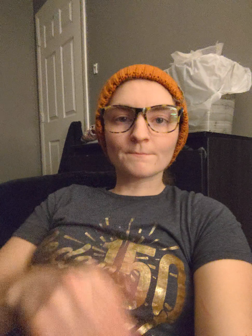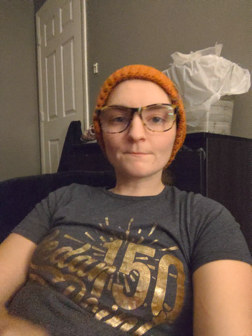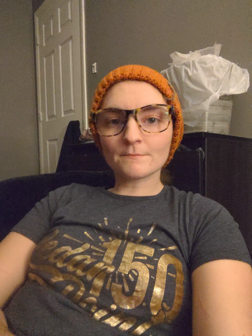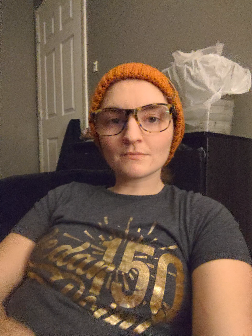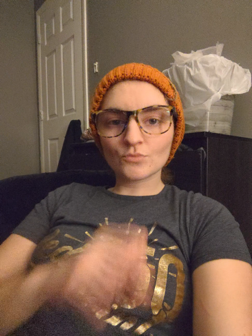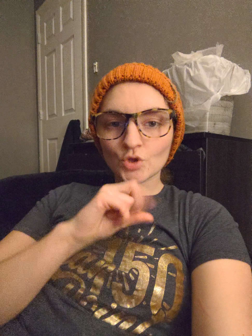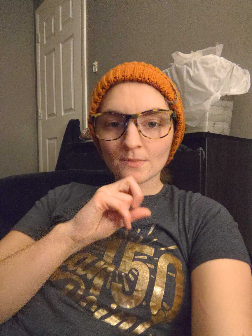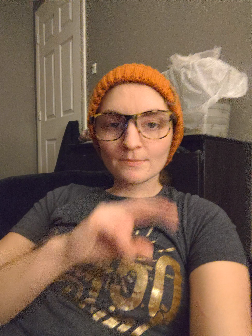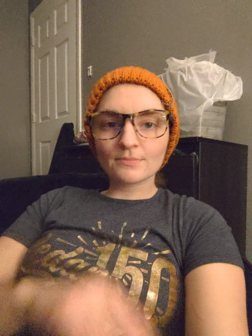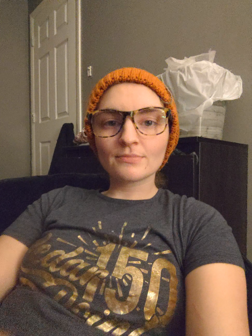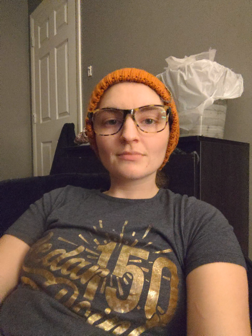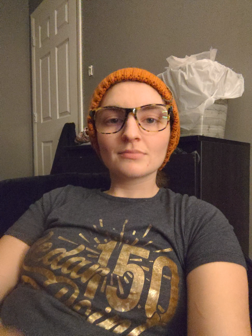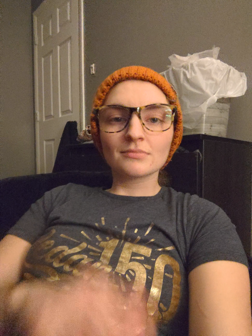frog